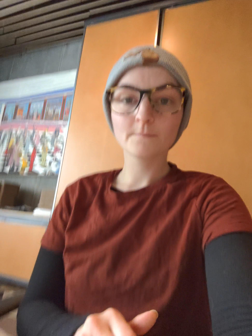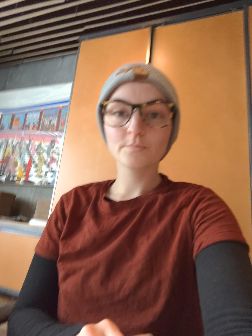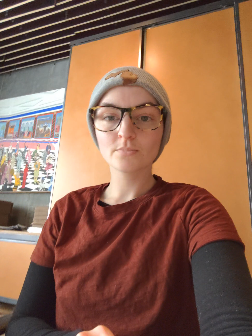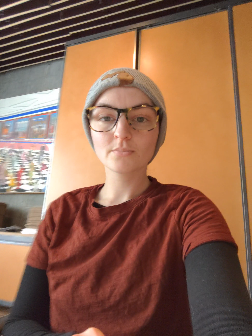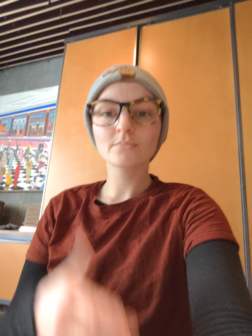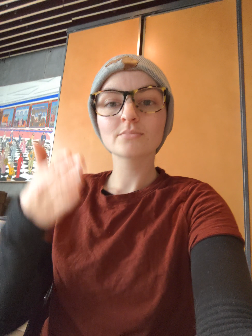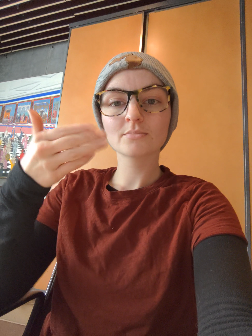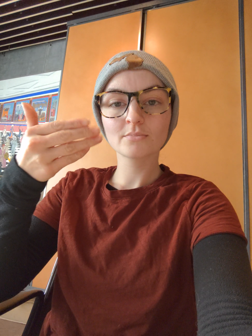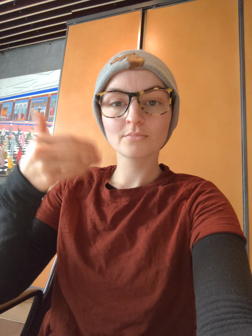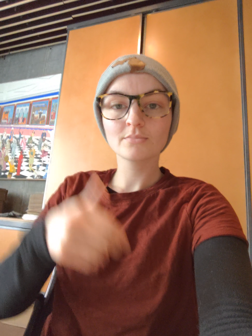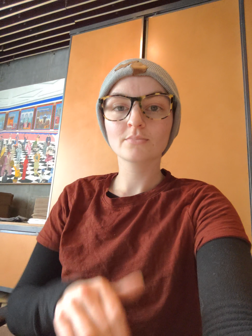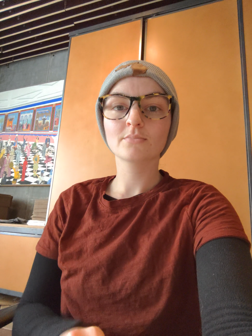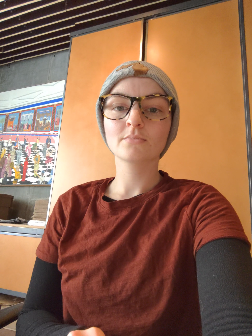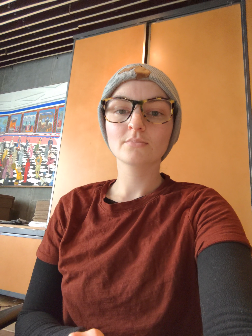flag